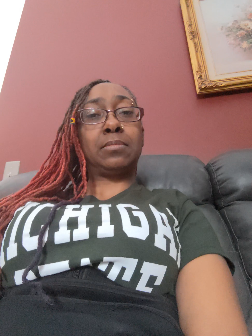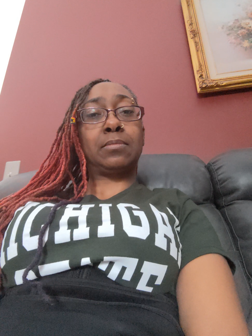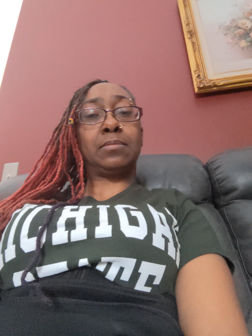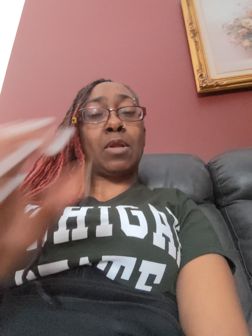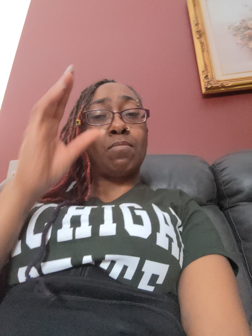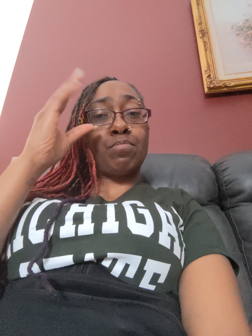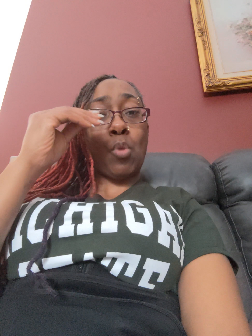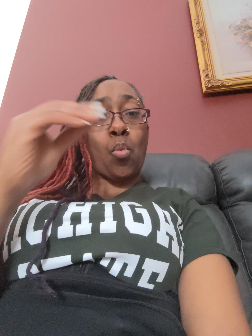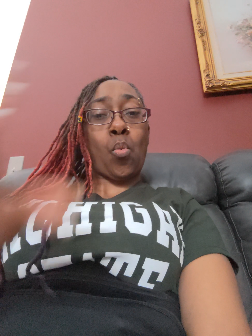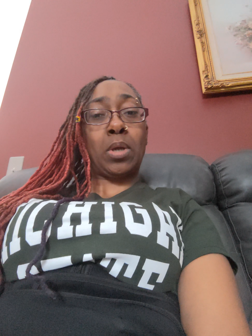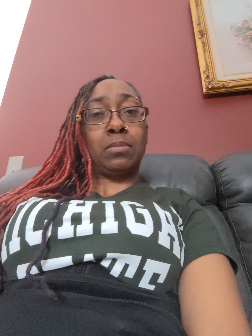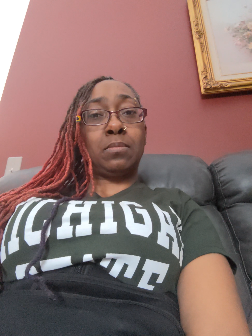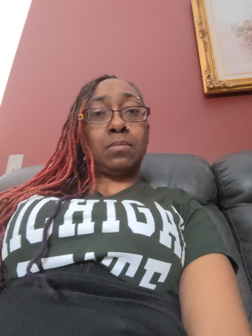boy